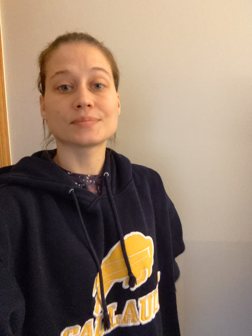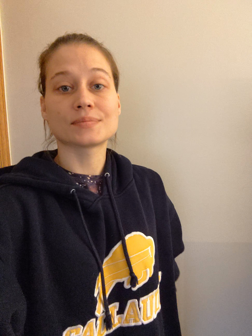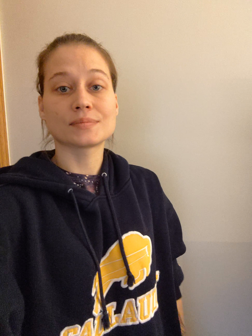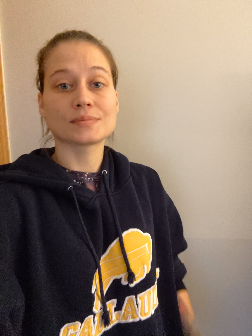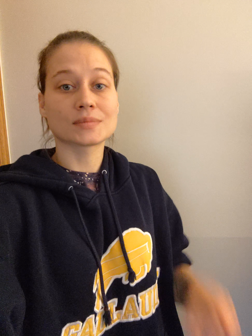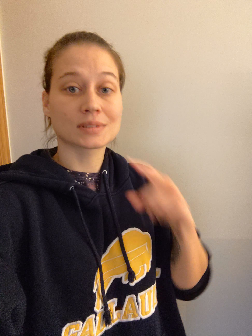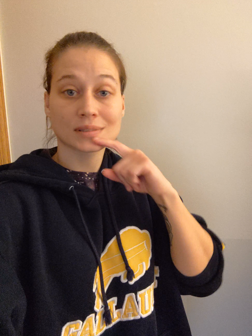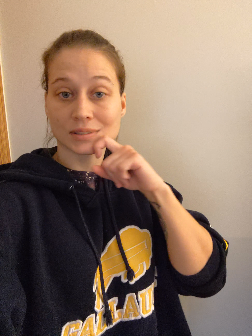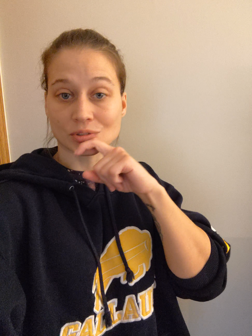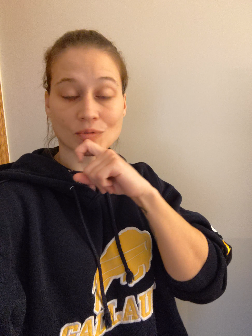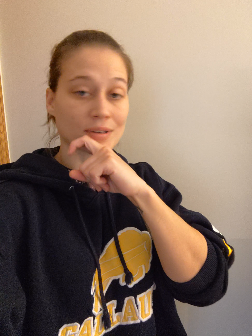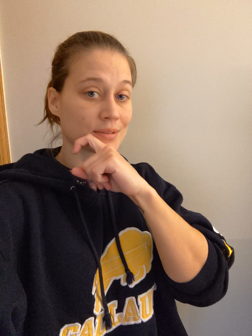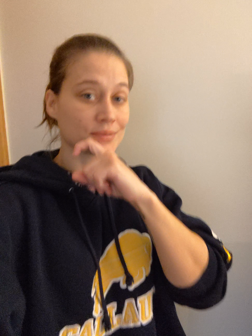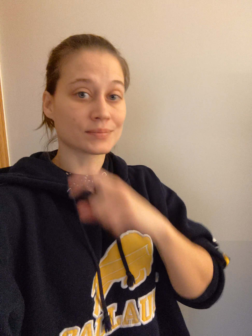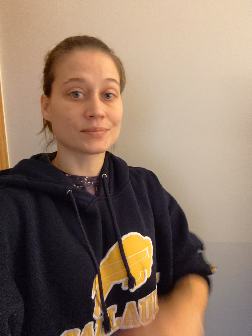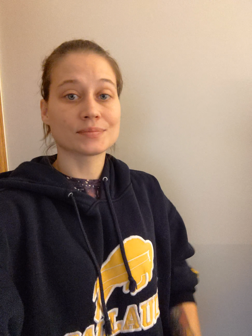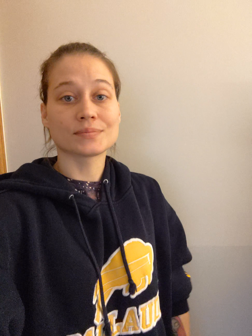cereal